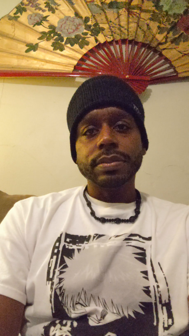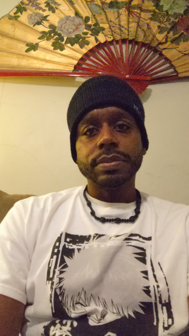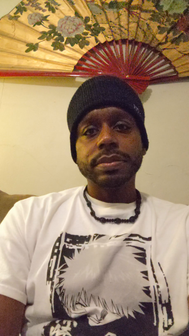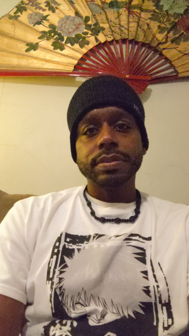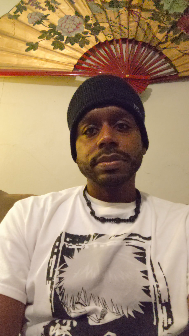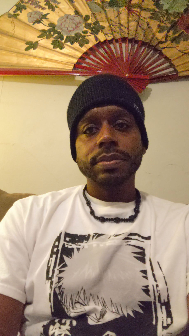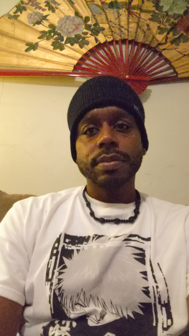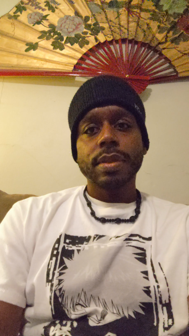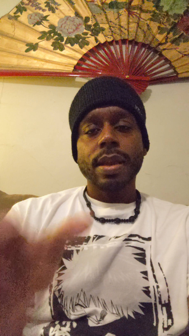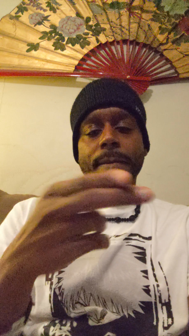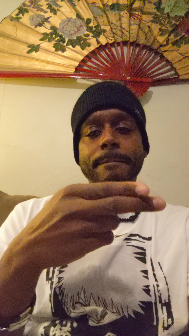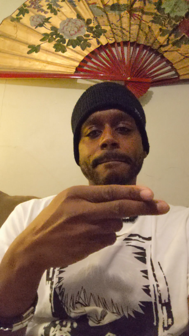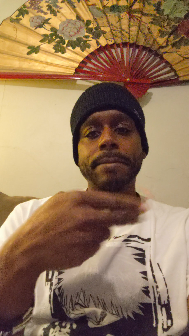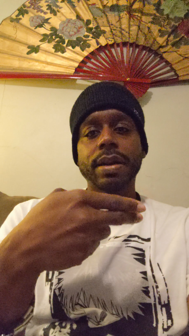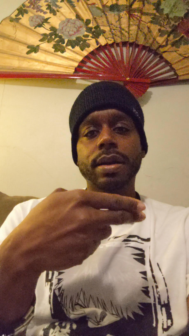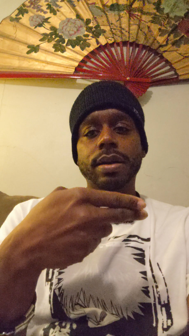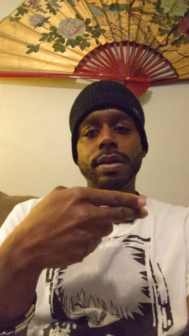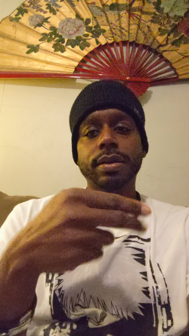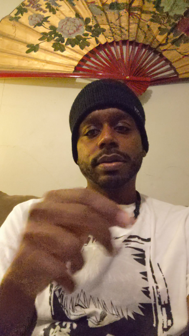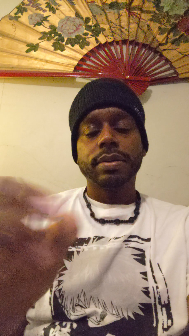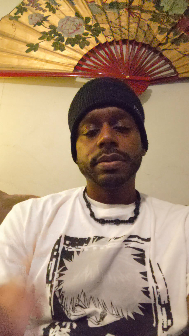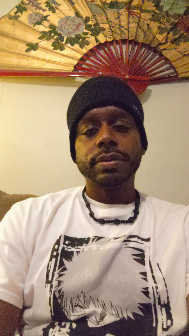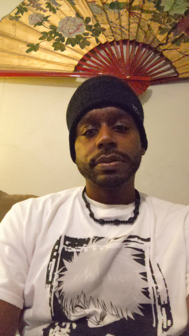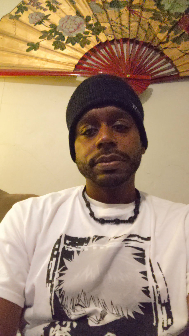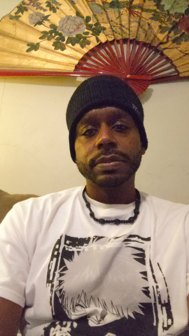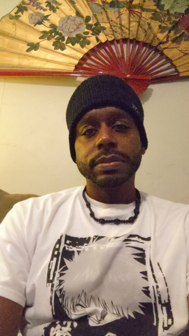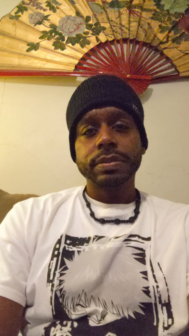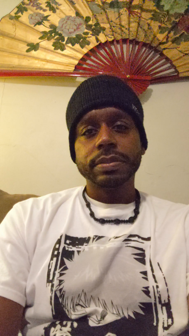belt